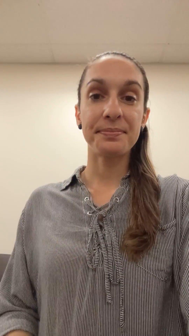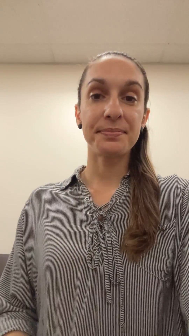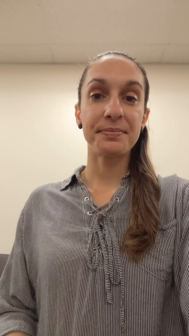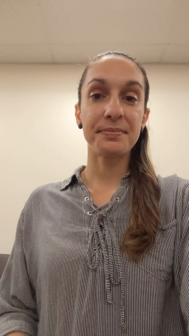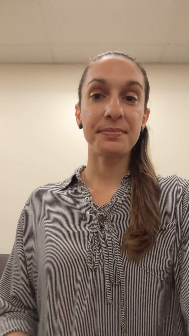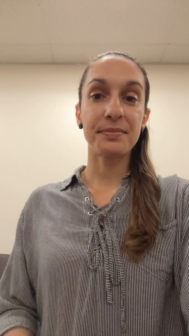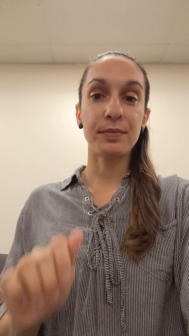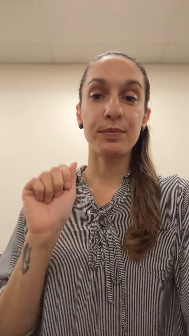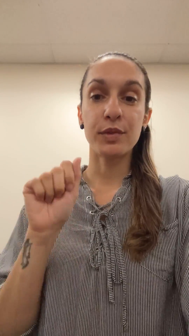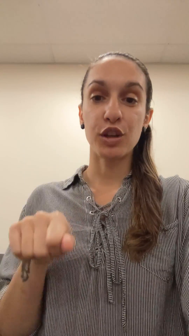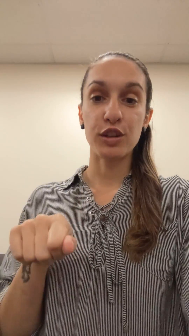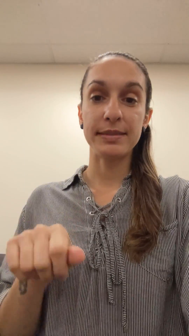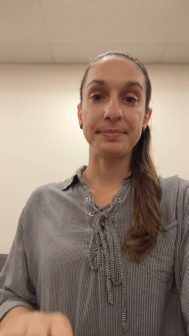could